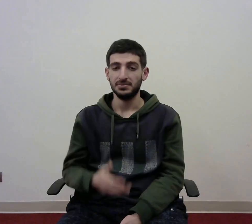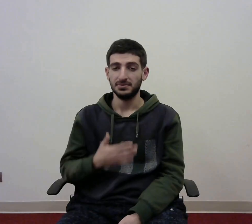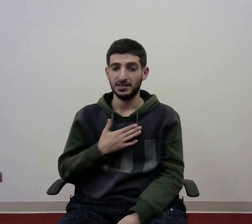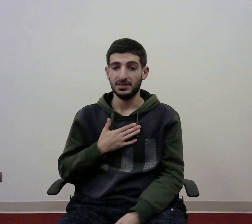mən